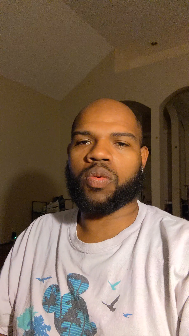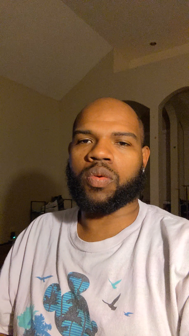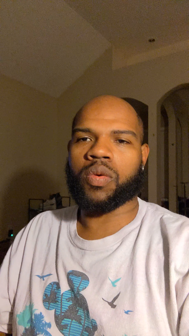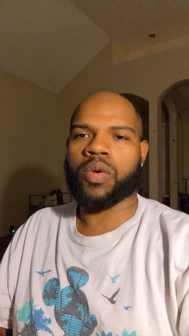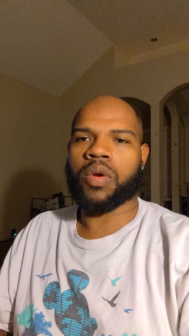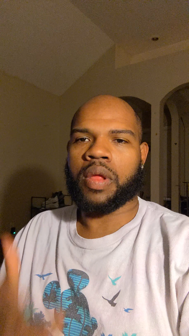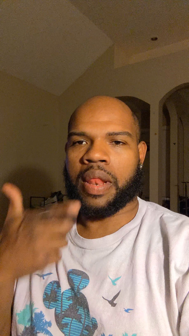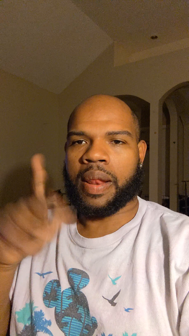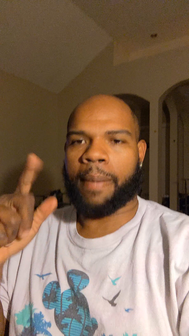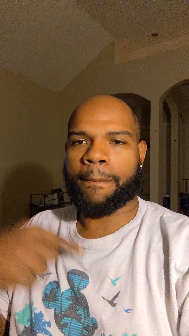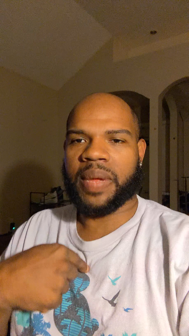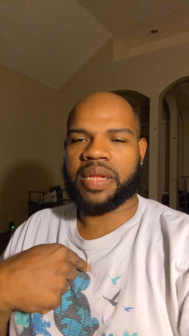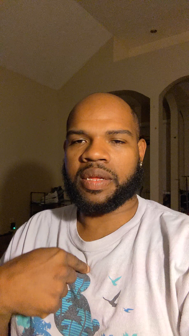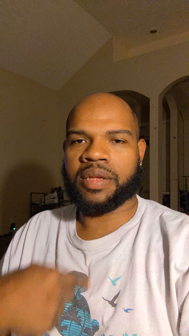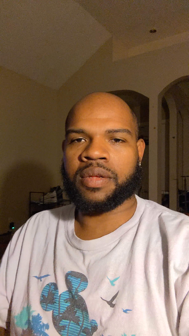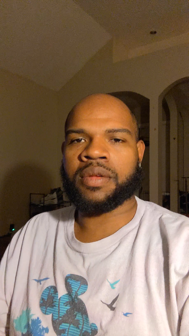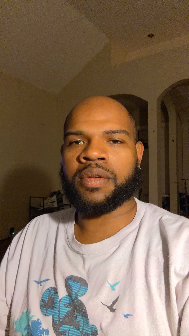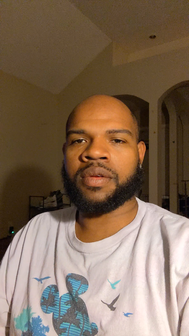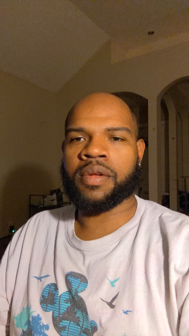let me